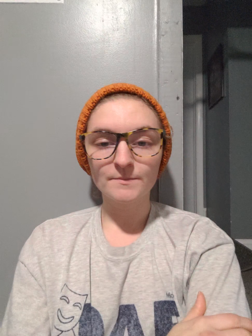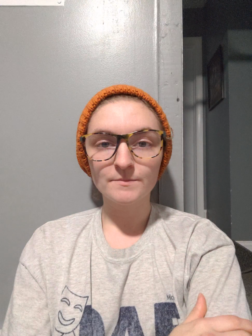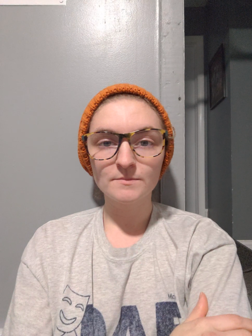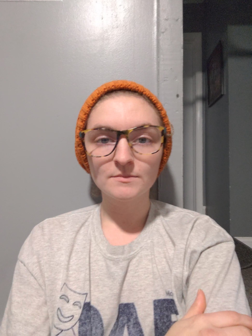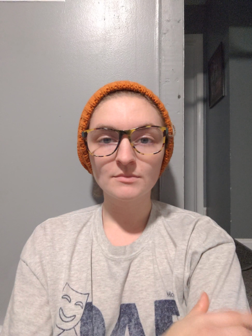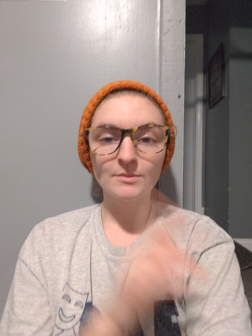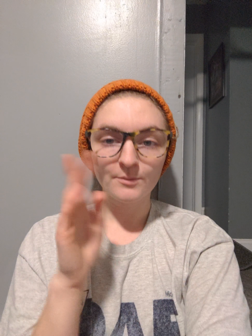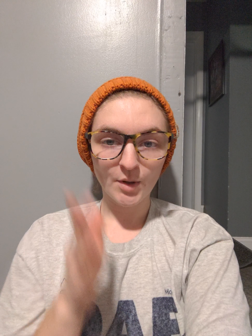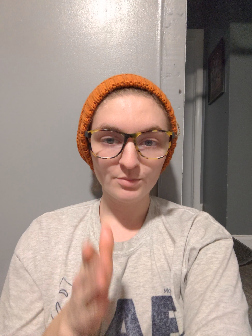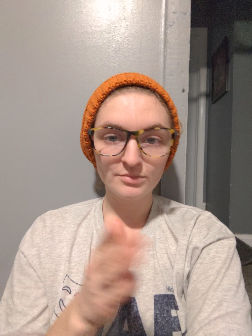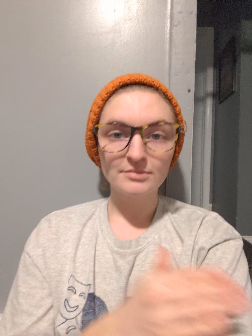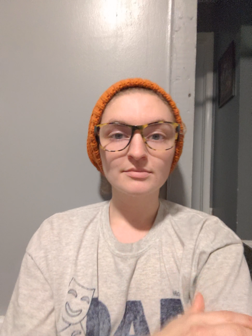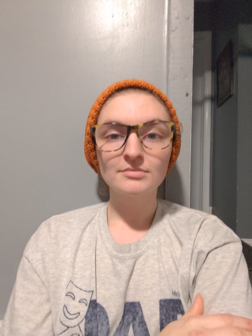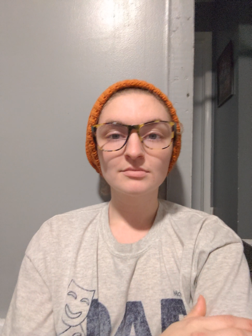person